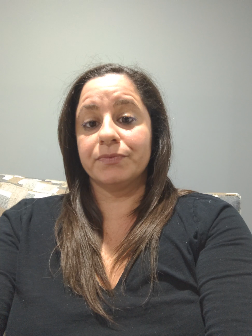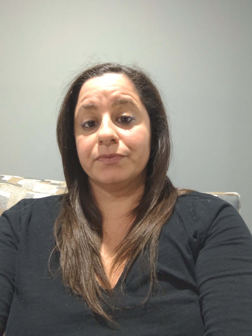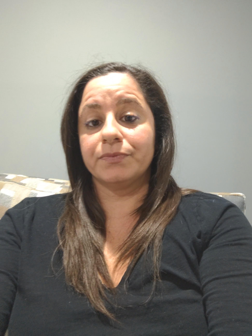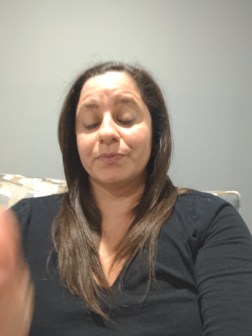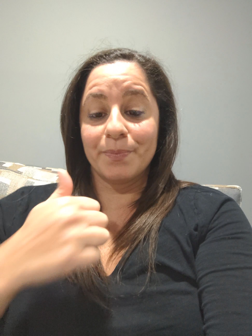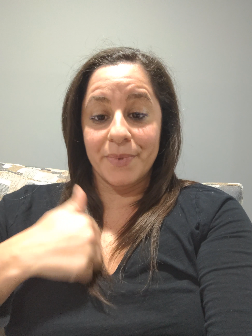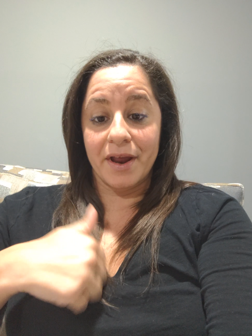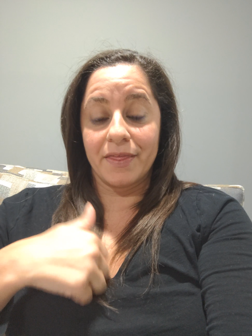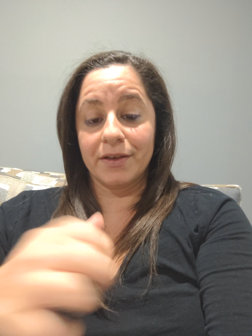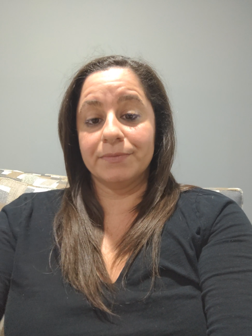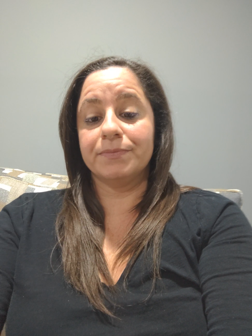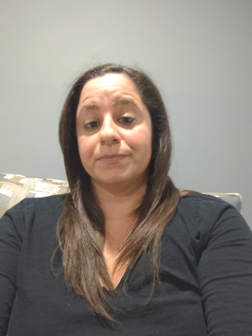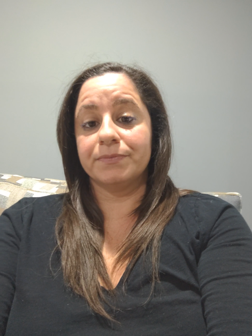bath